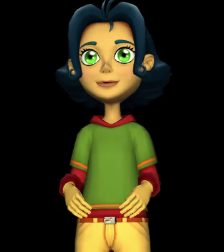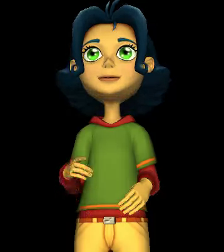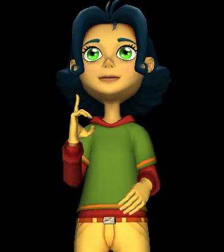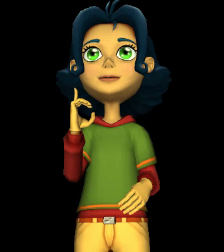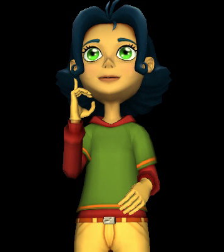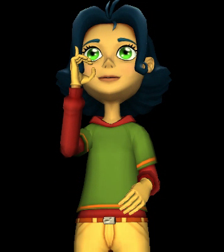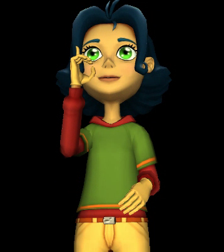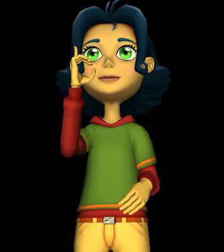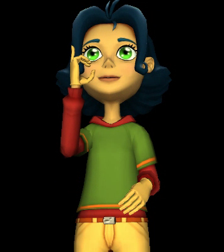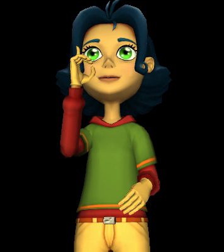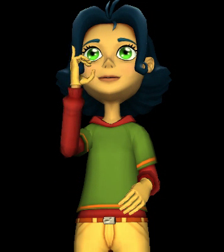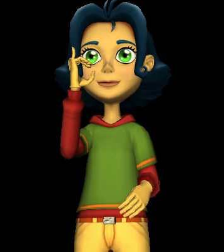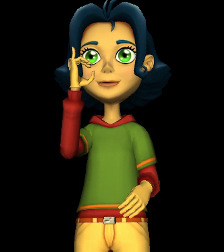الله